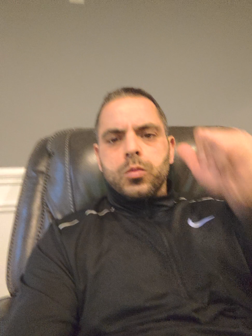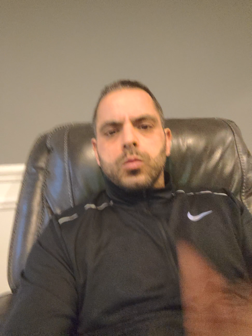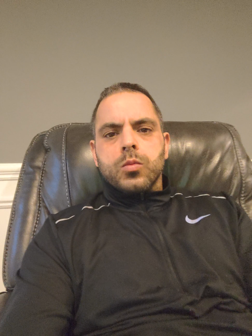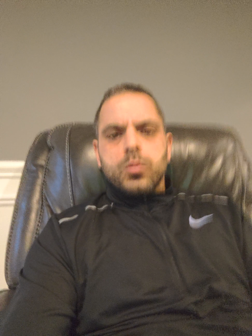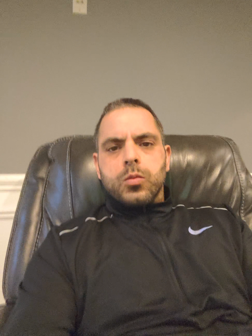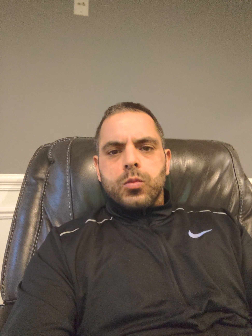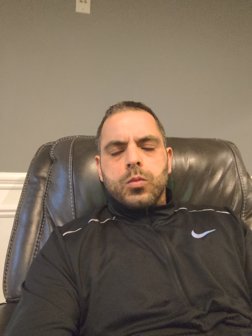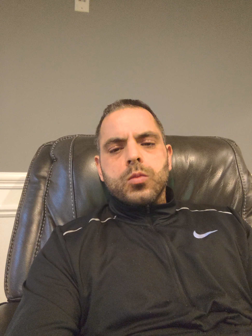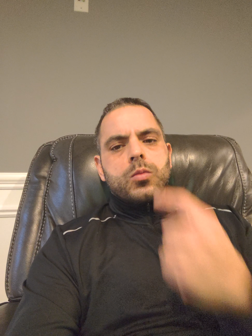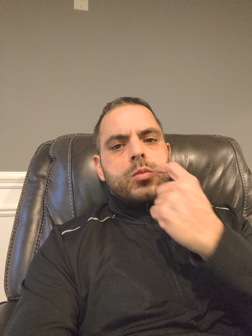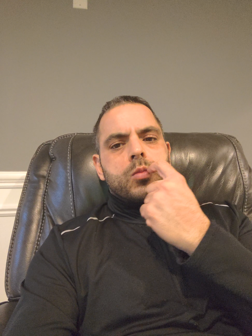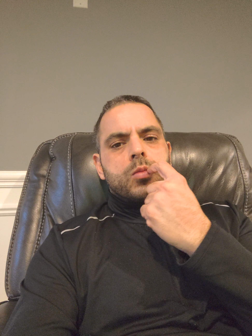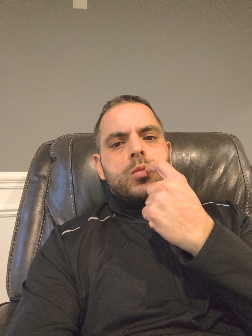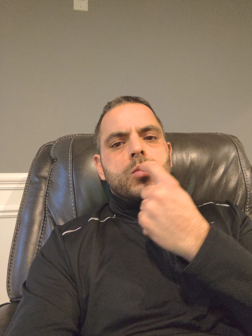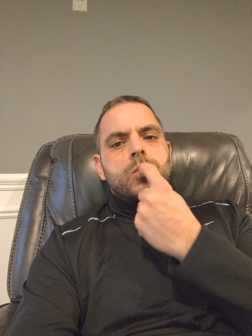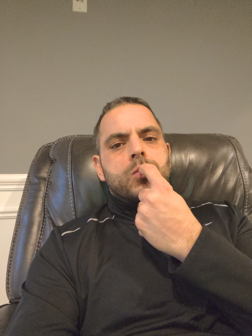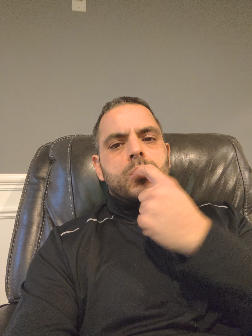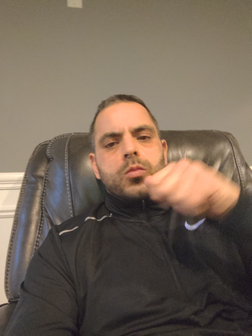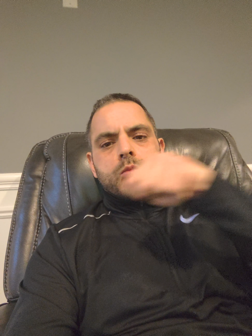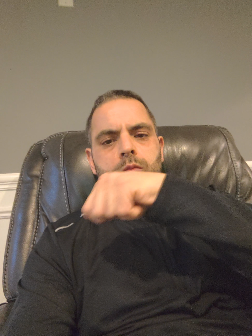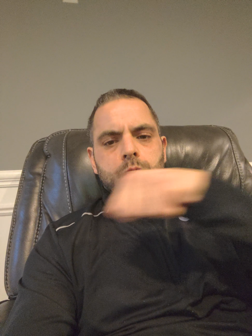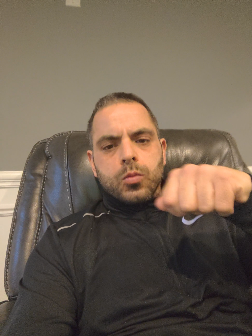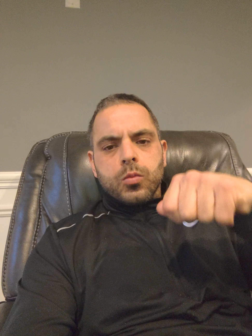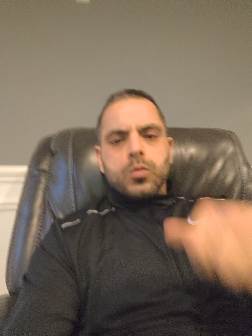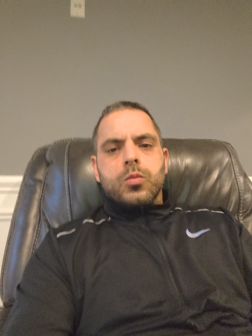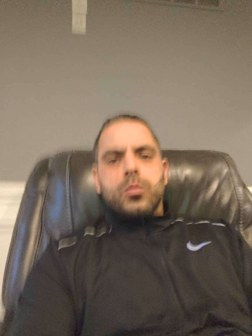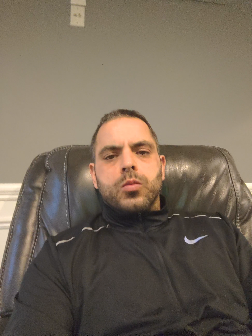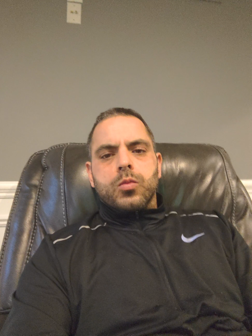toothbrush